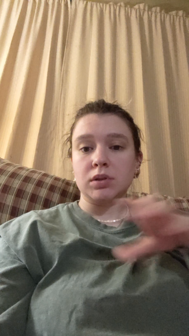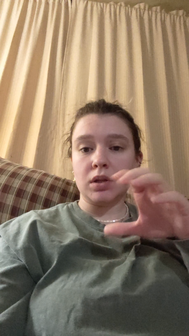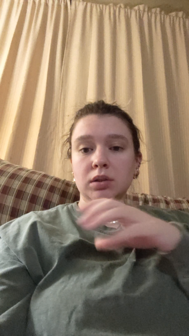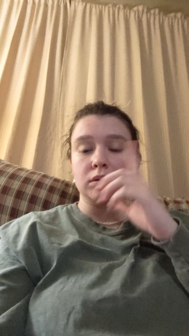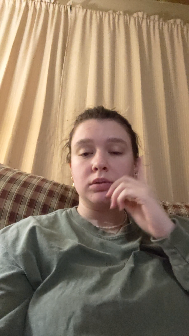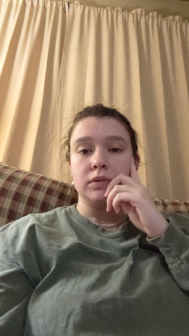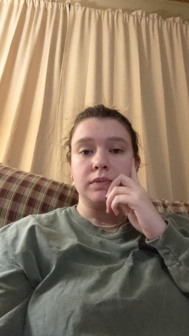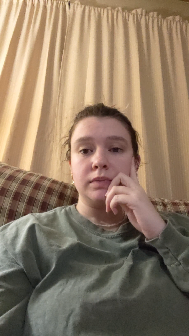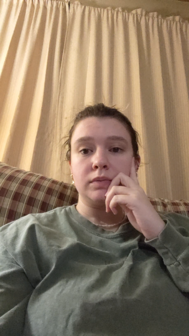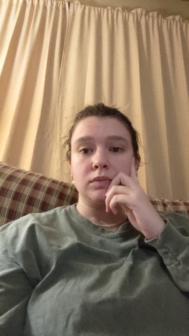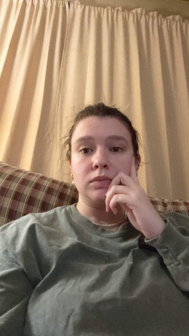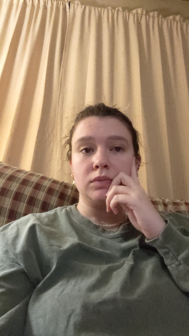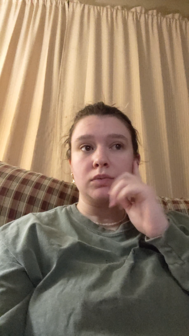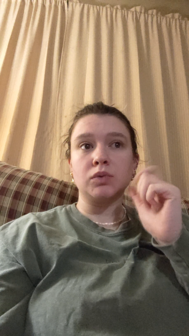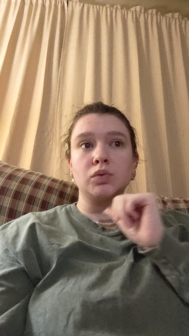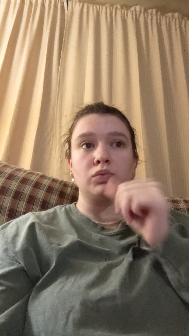don't